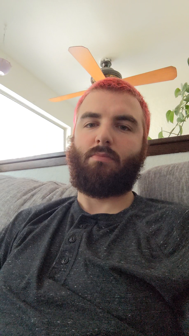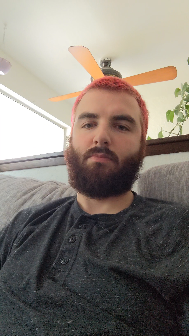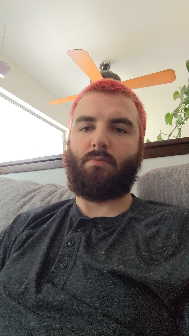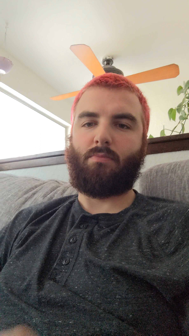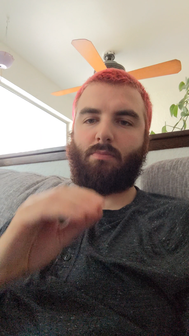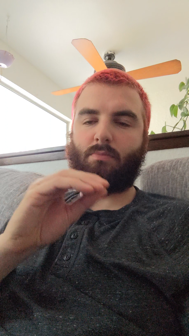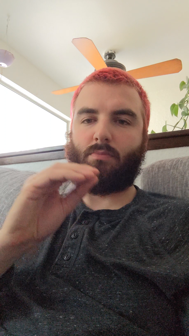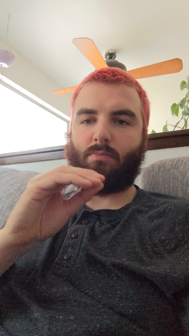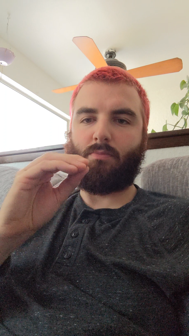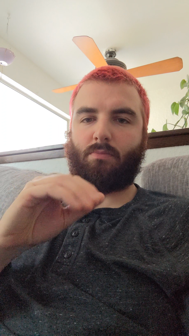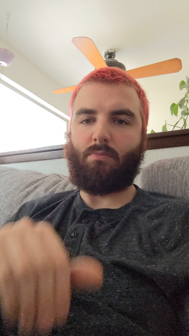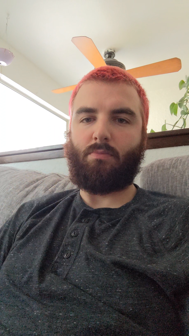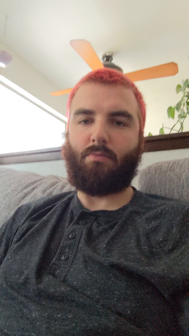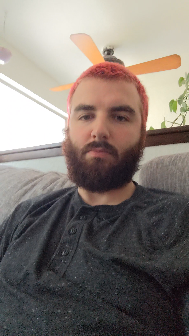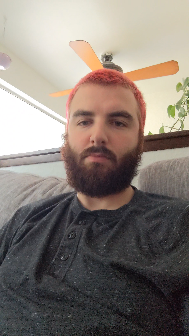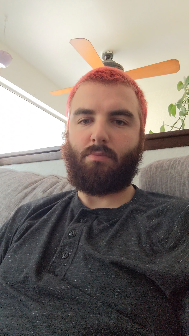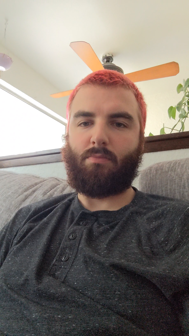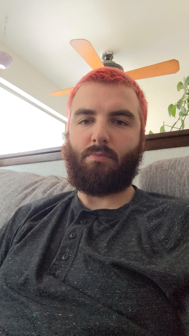more